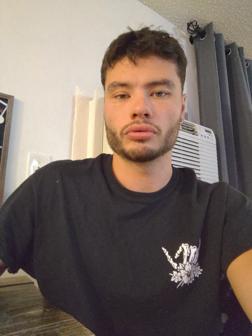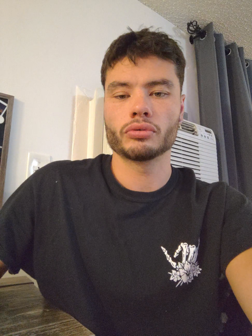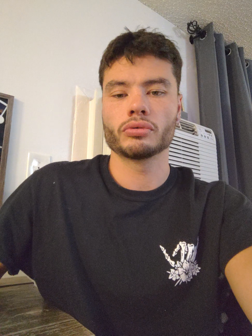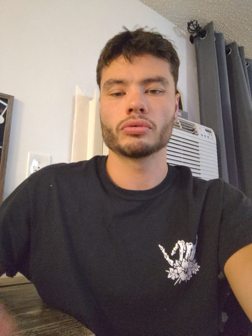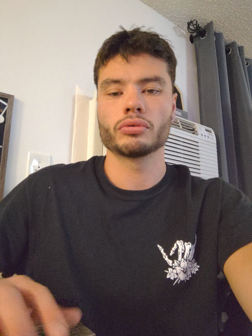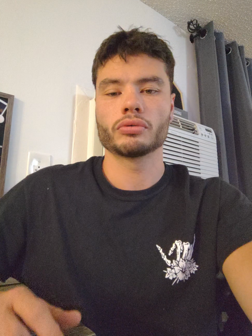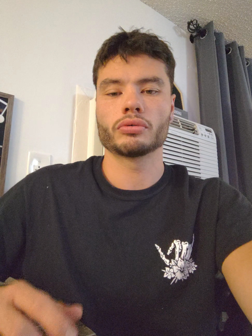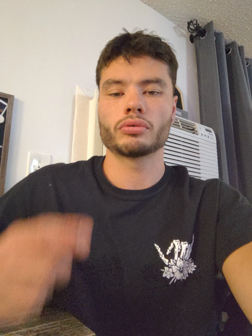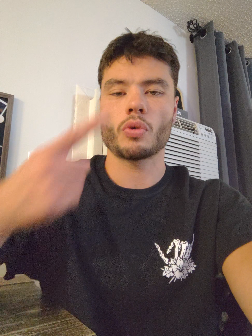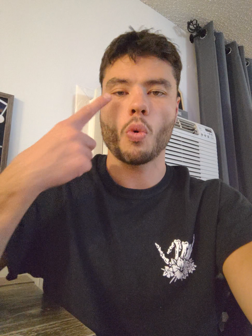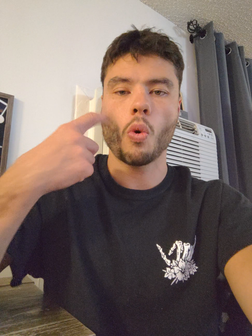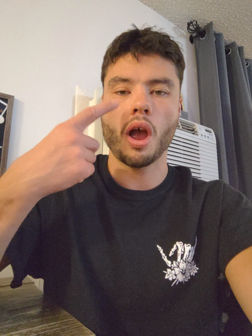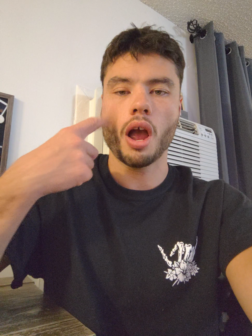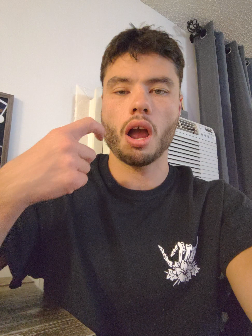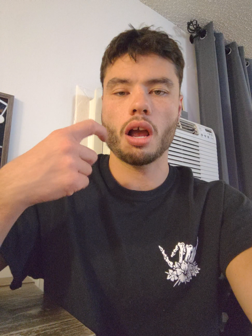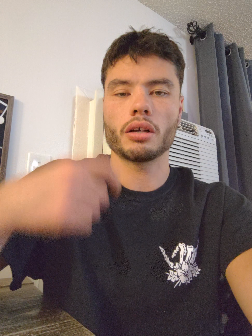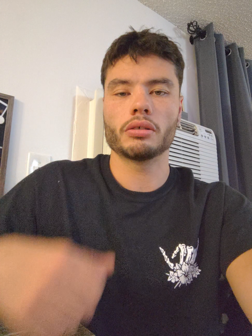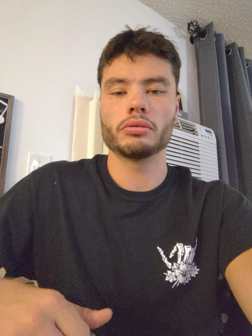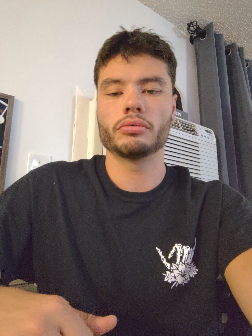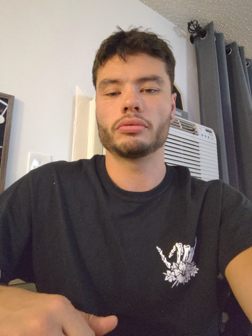cry